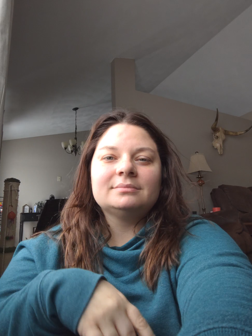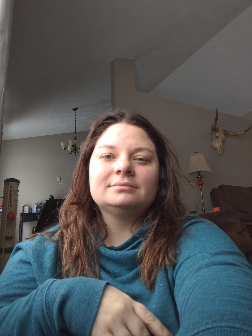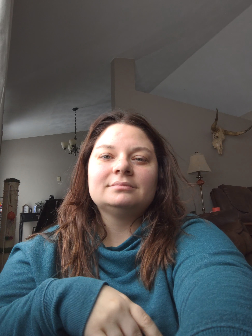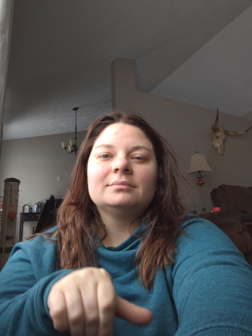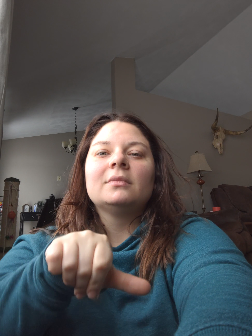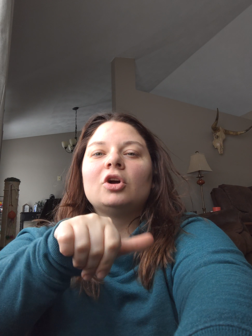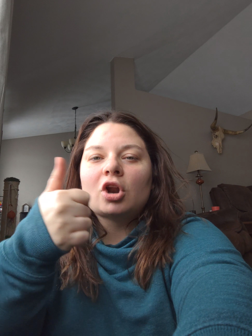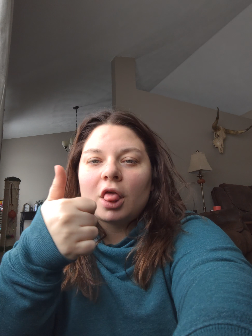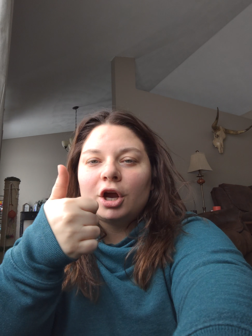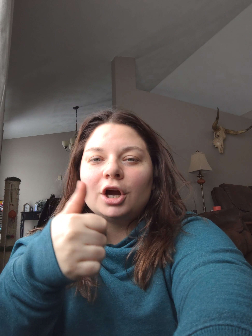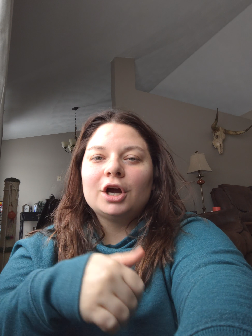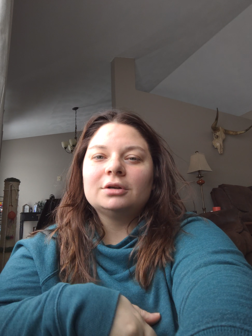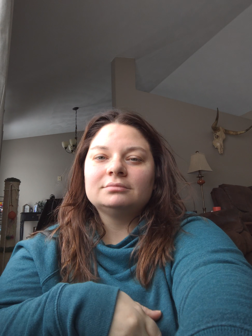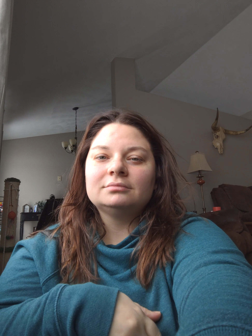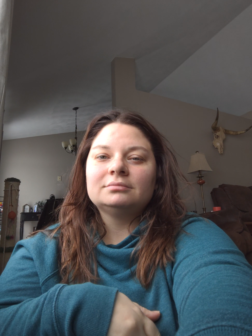another